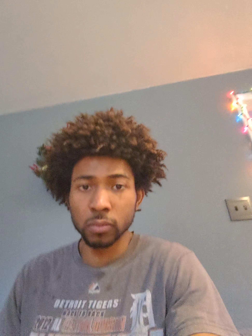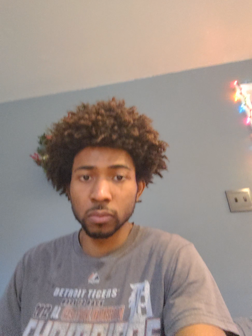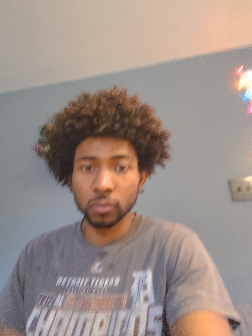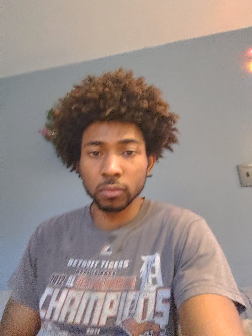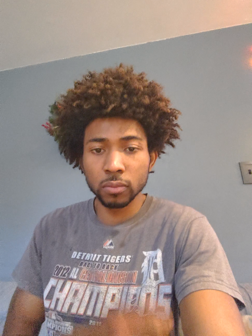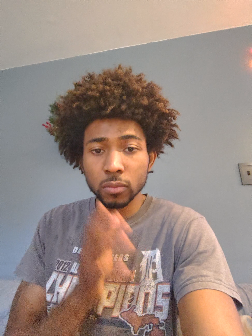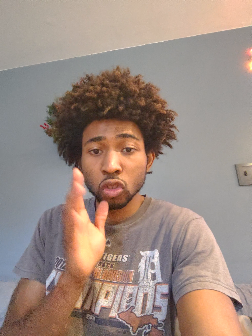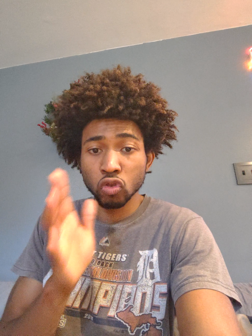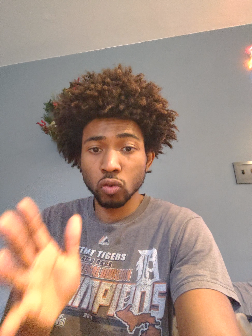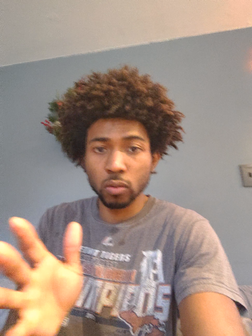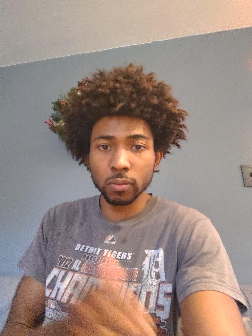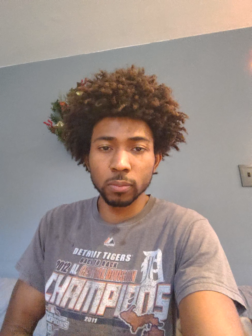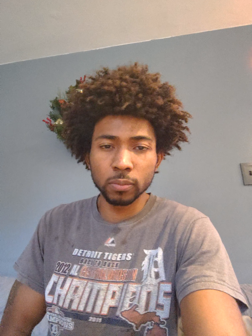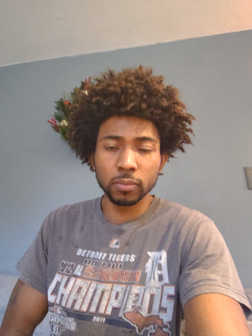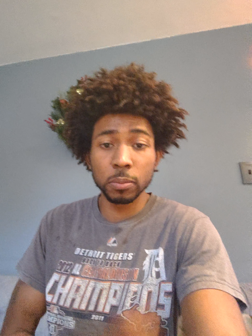grandma